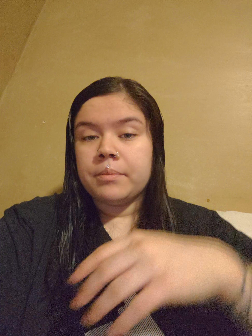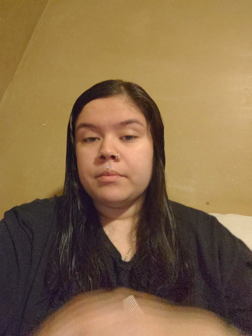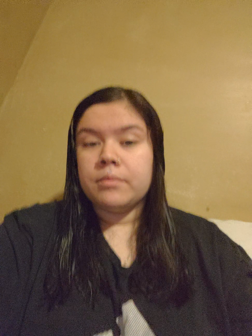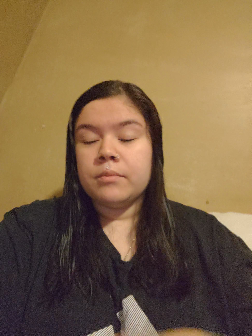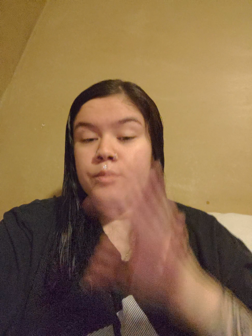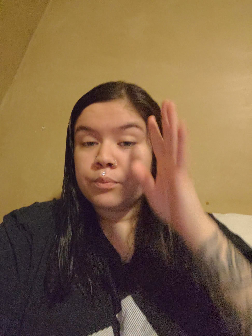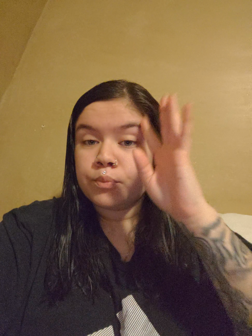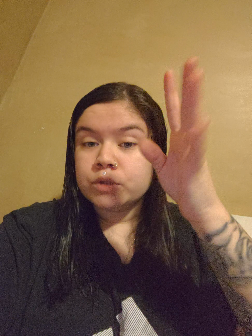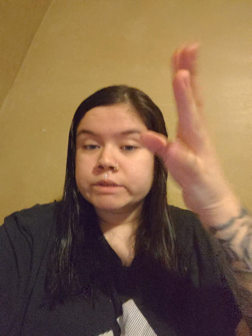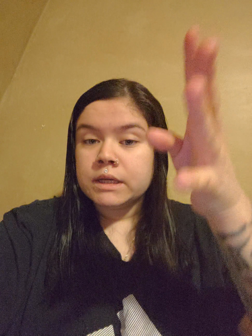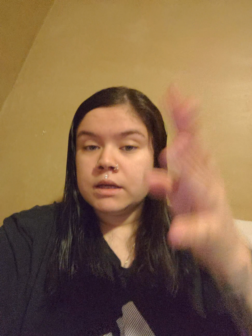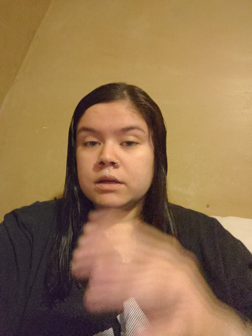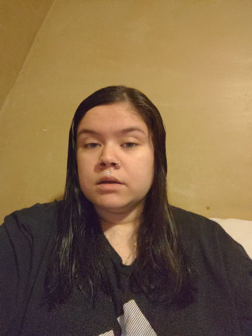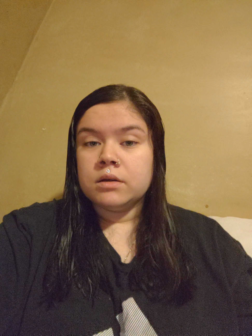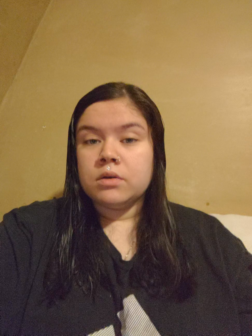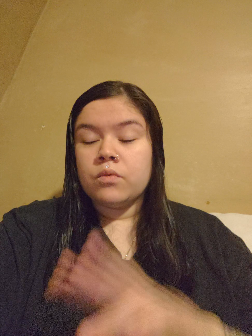pretend